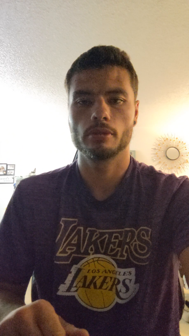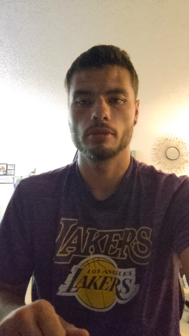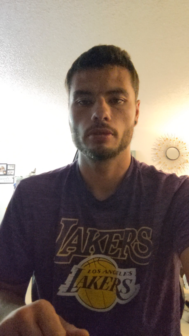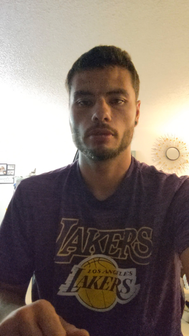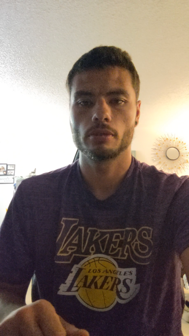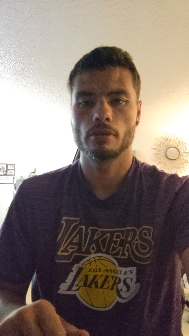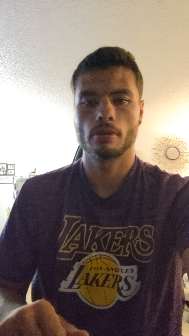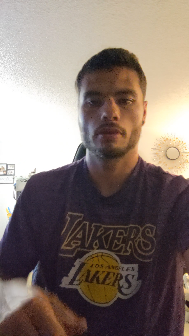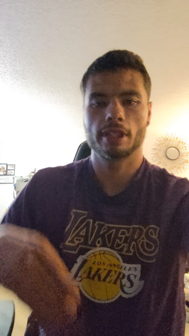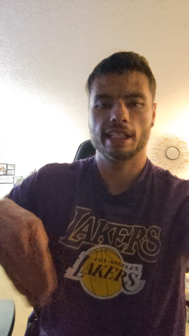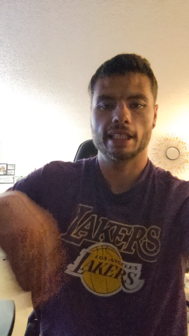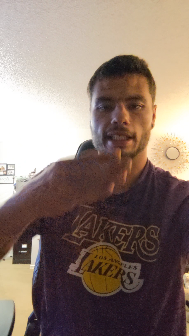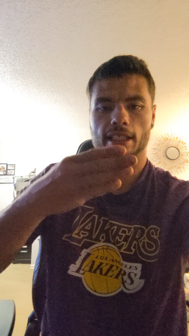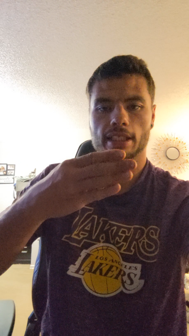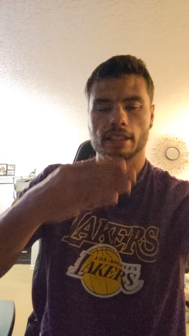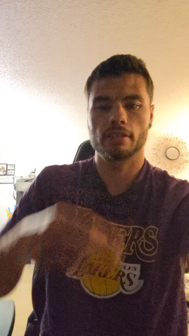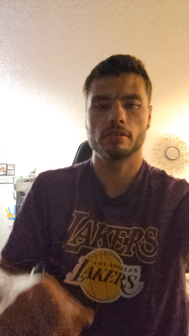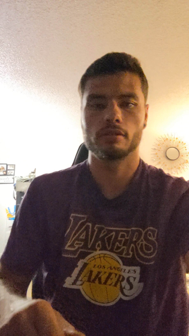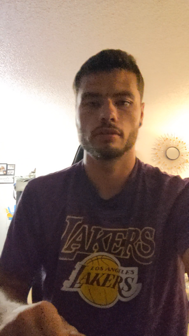kick